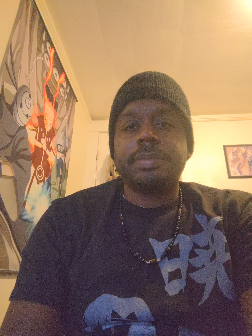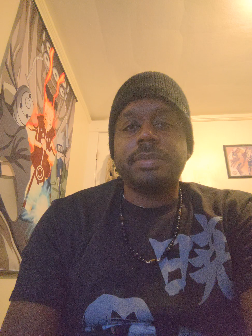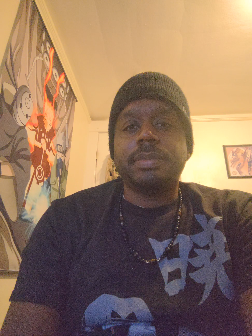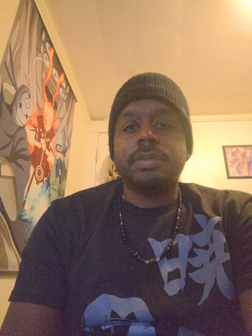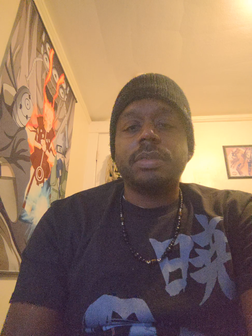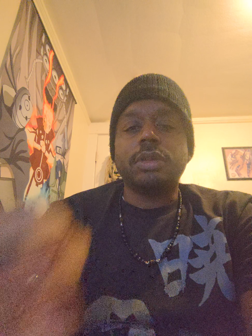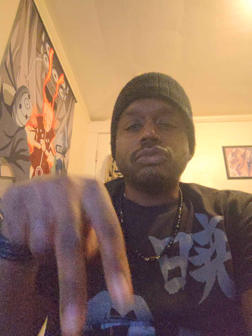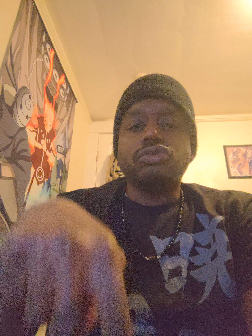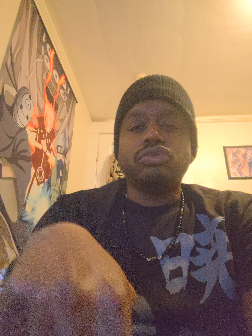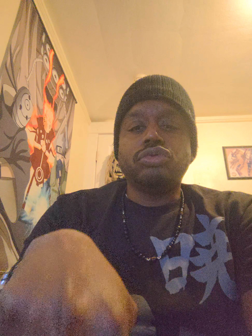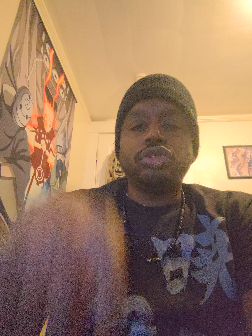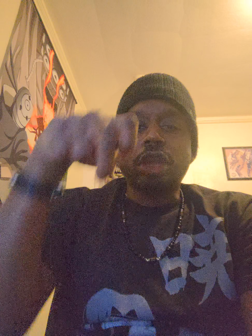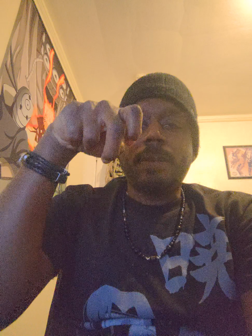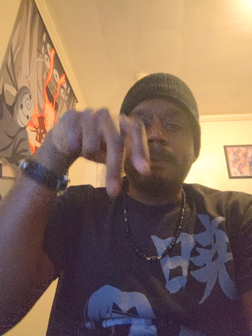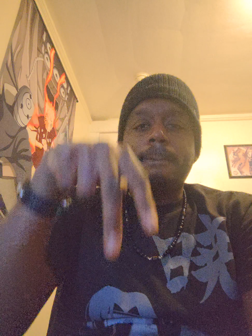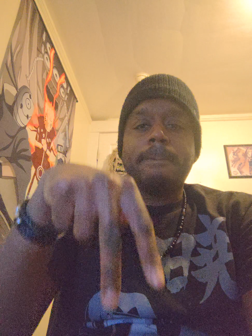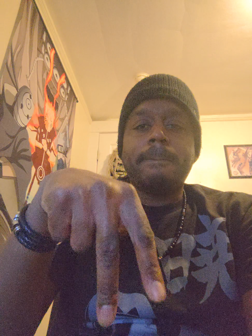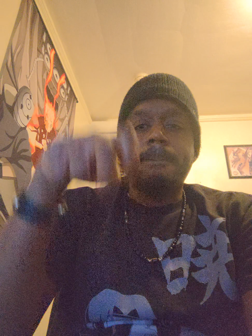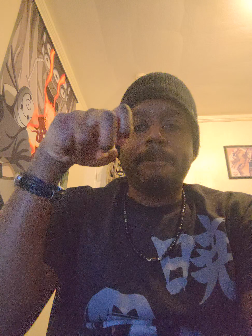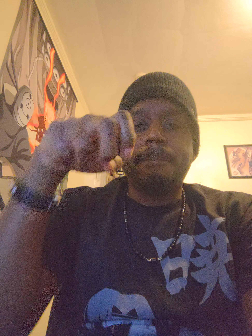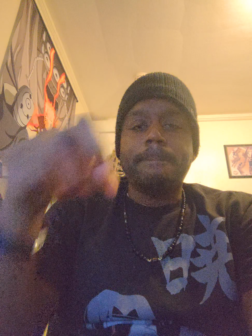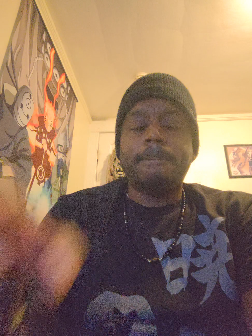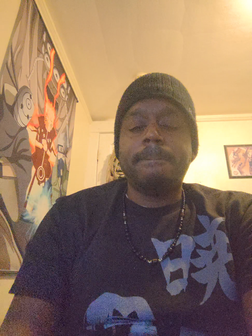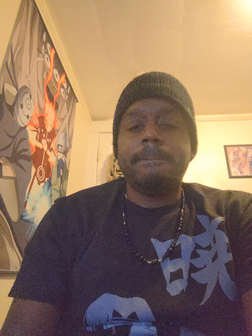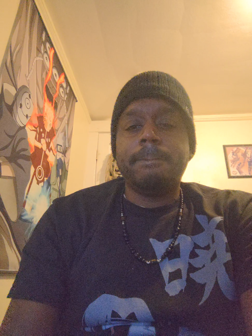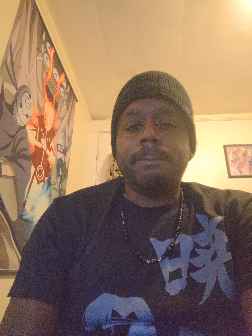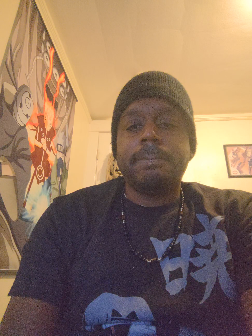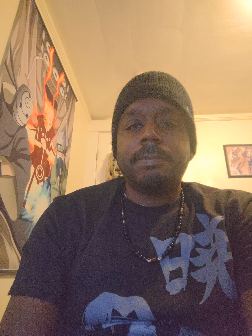jump